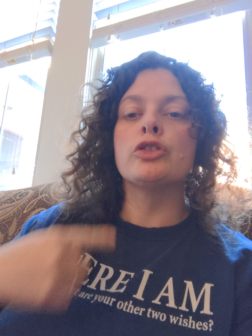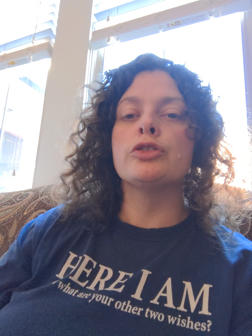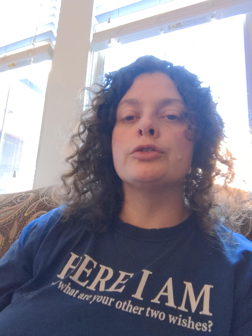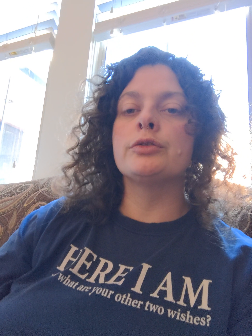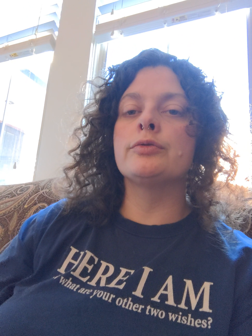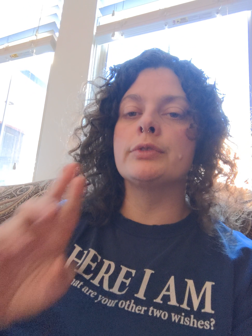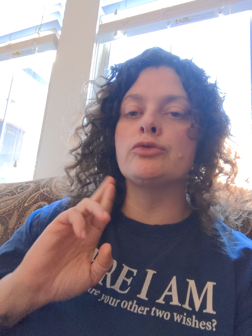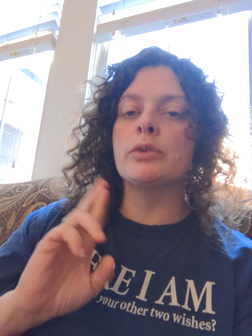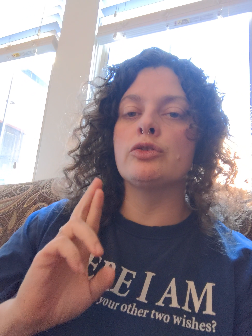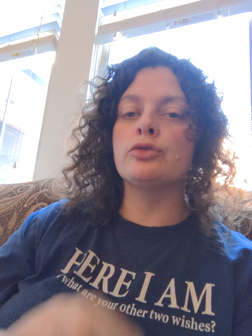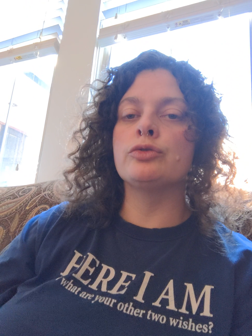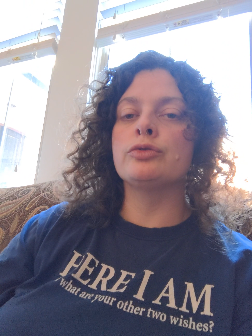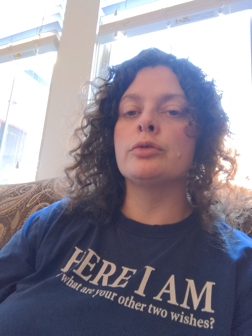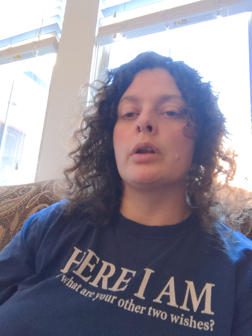refrigerator